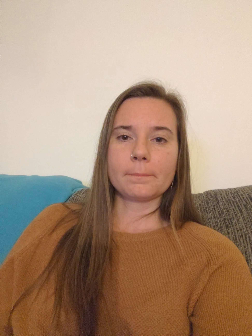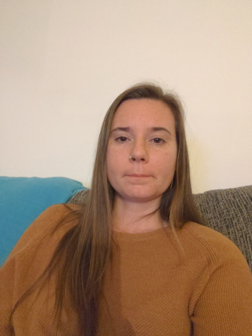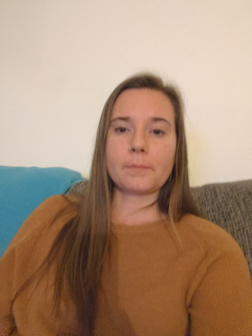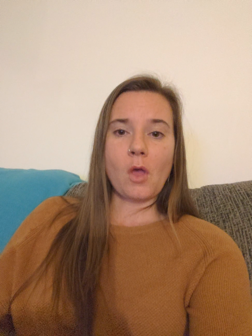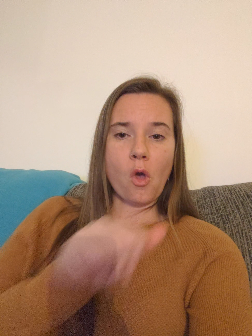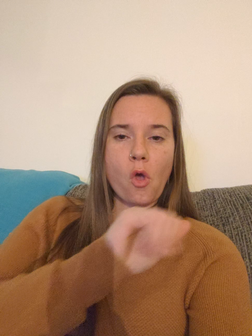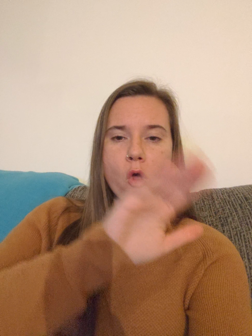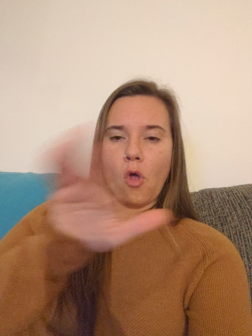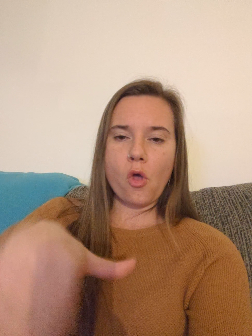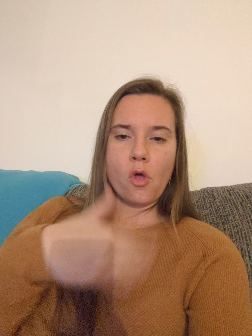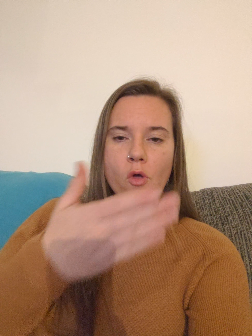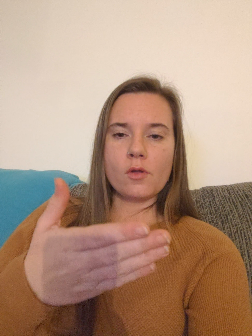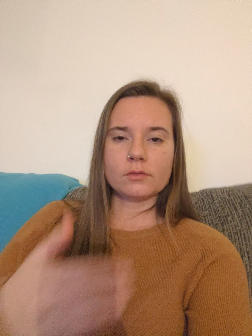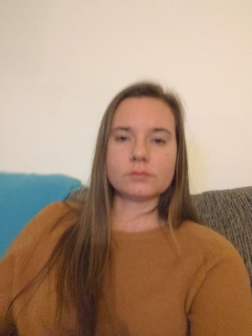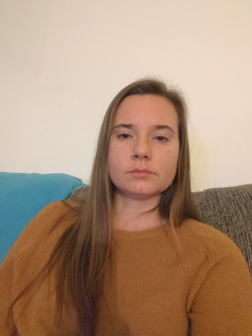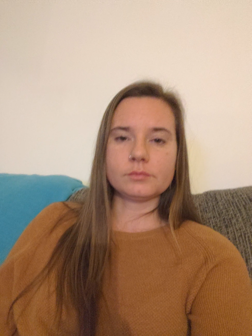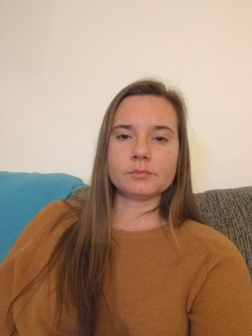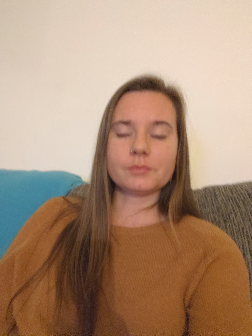all